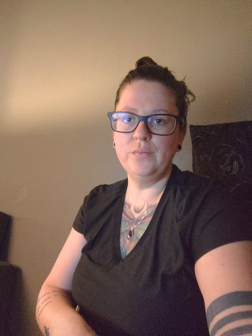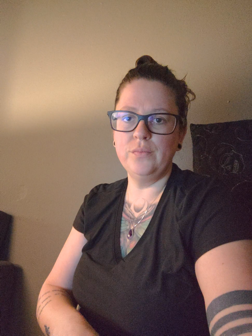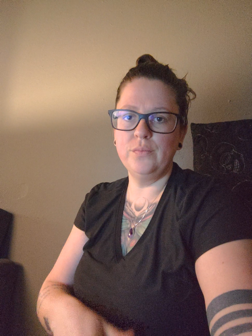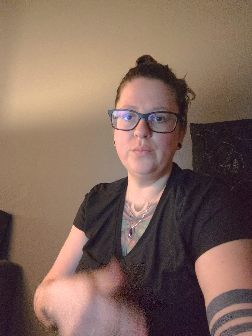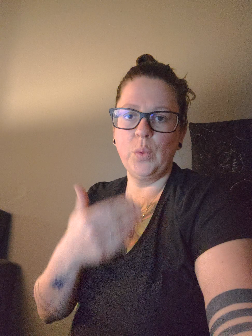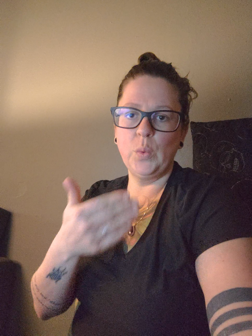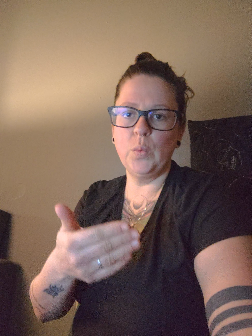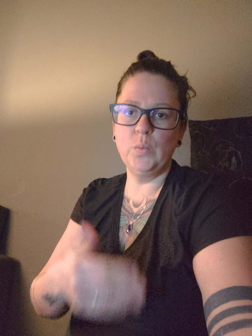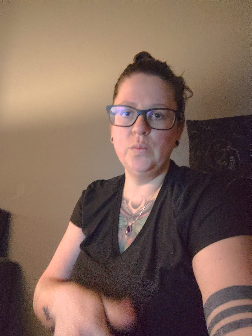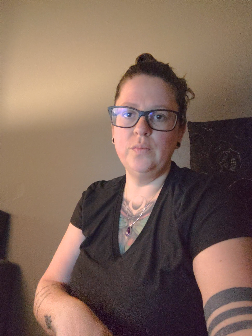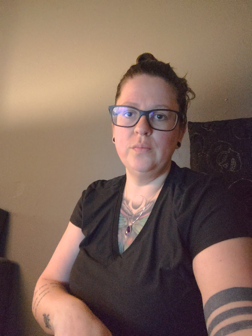close